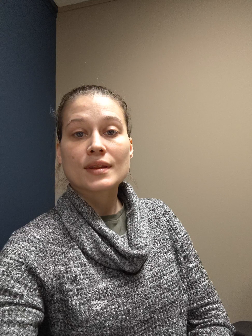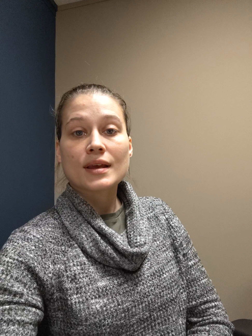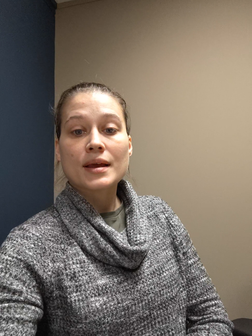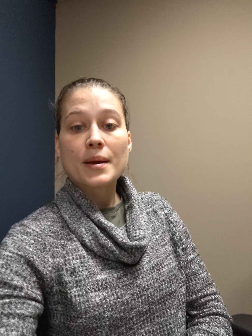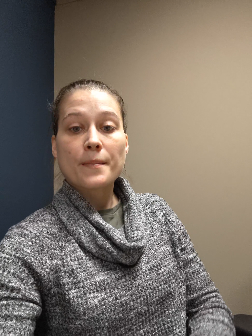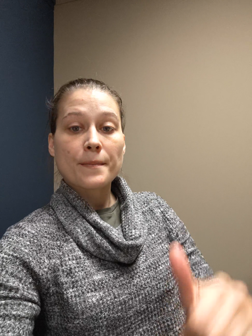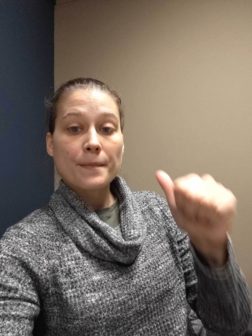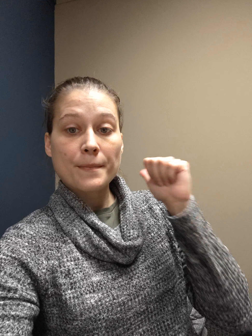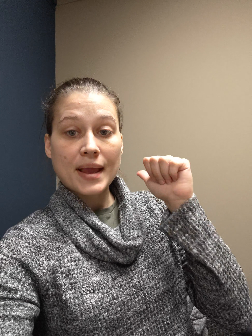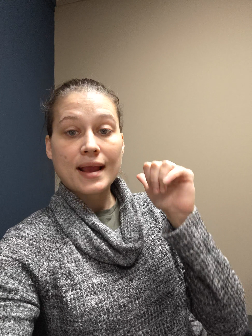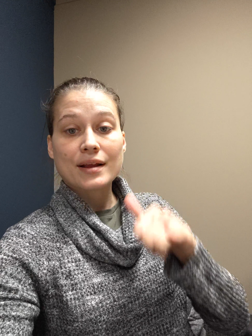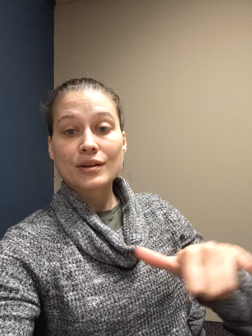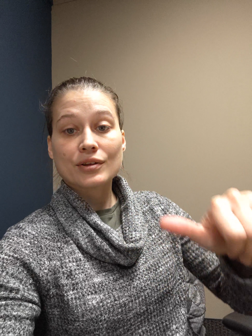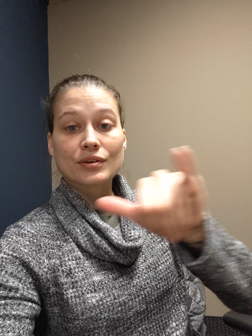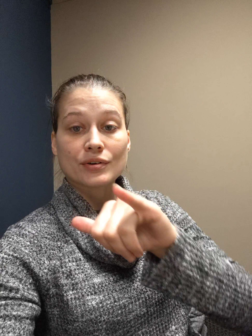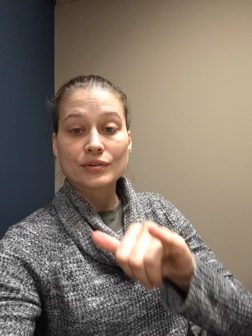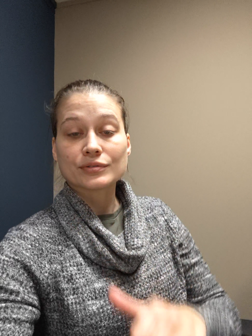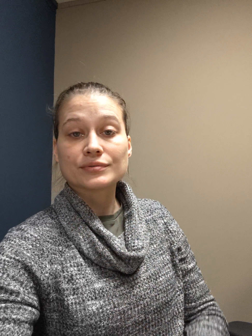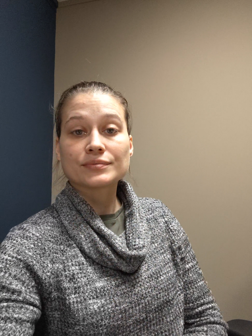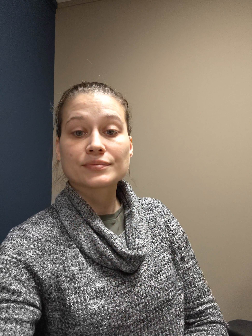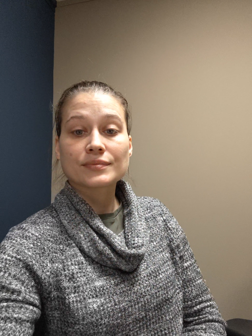backyard